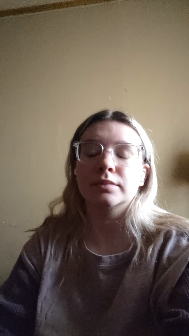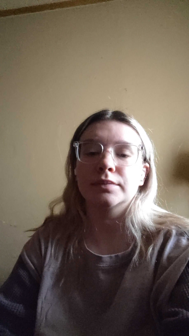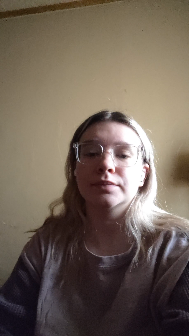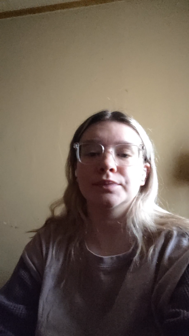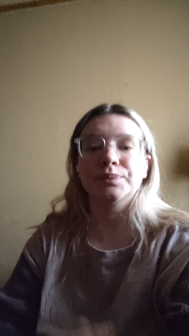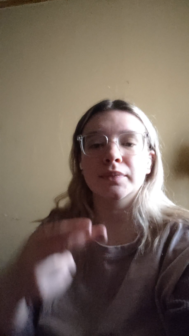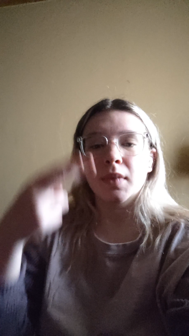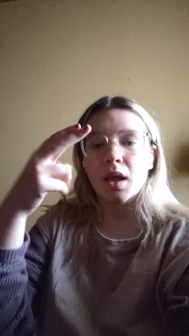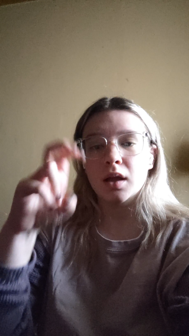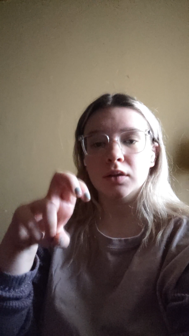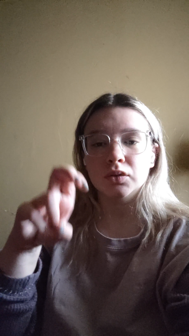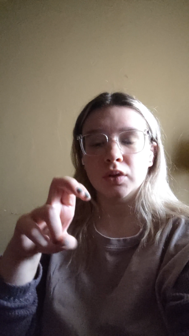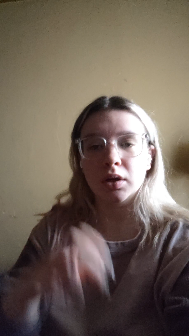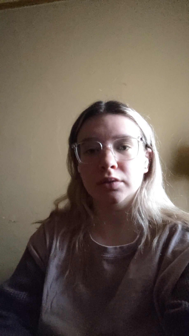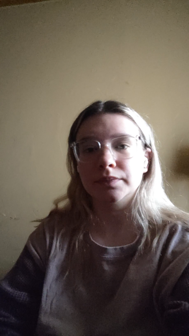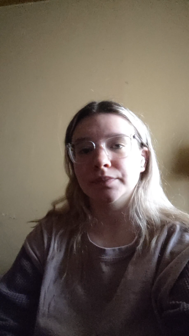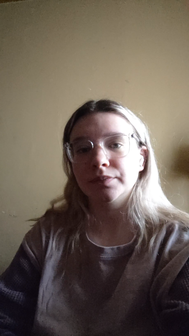high chair